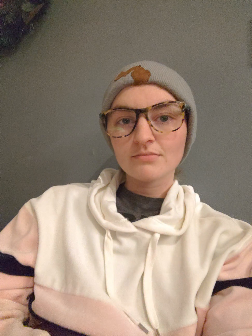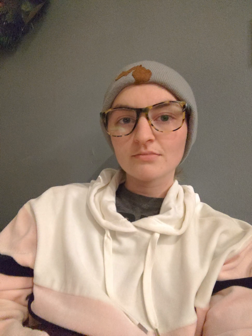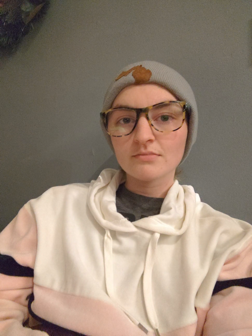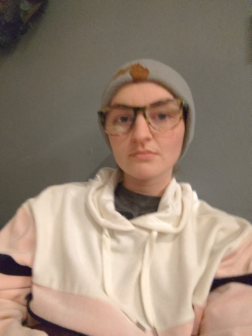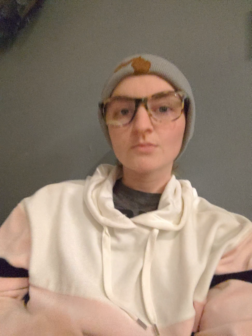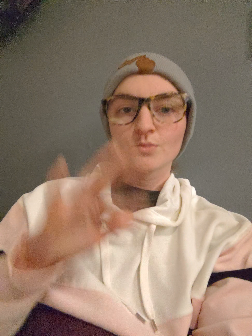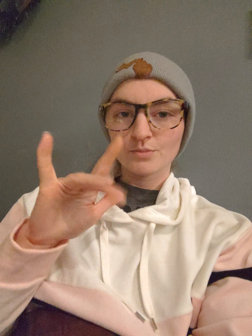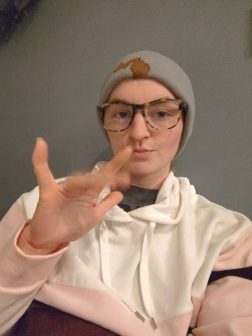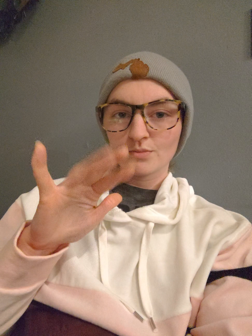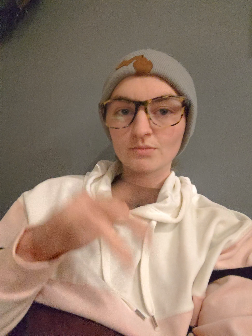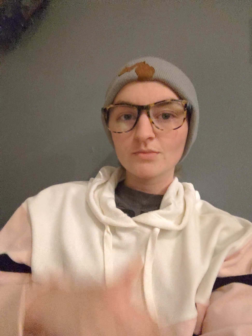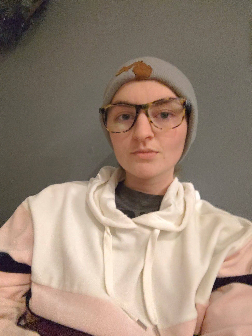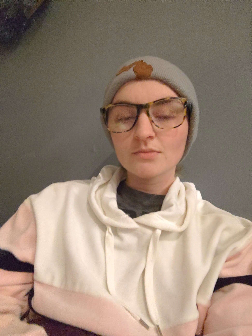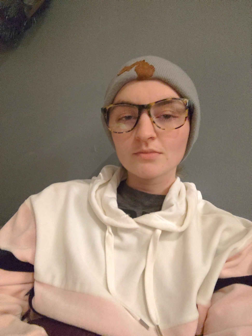finger